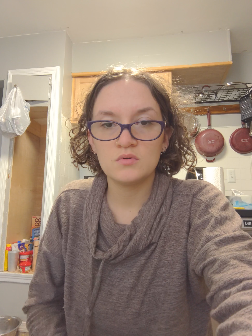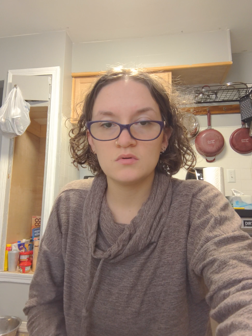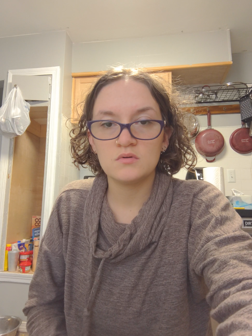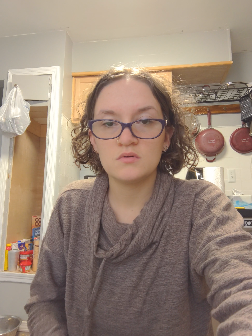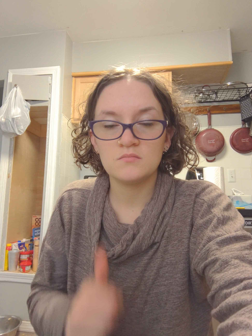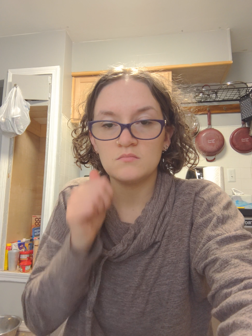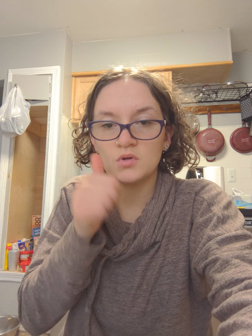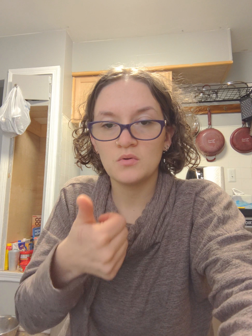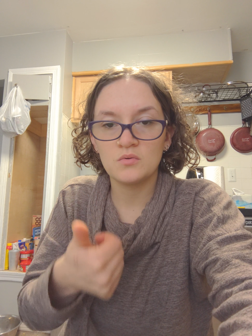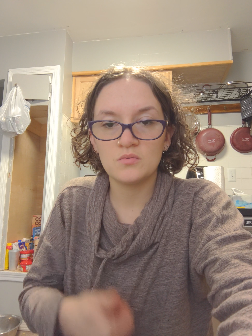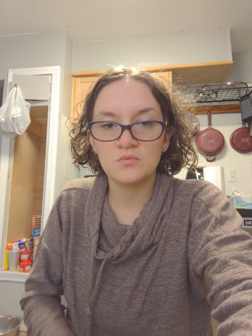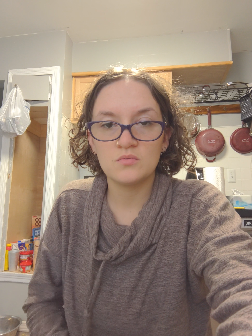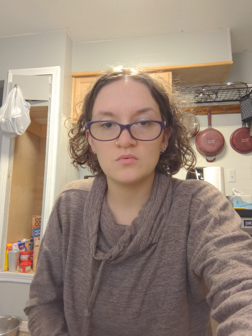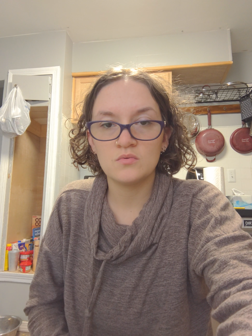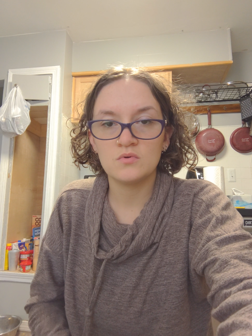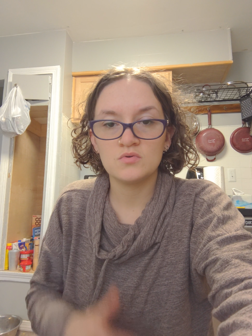tomorrow